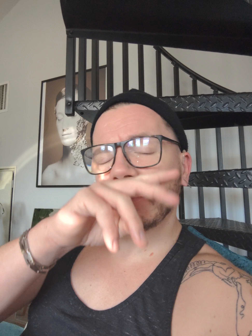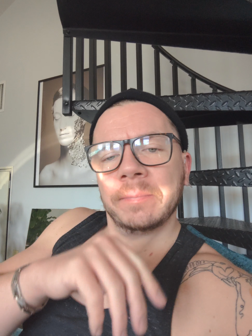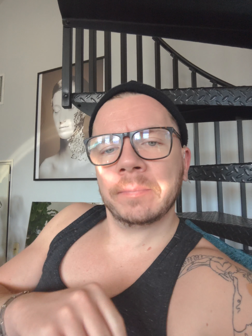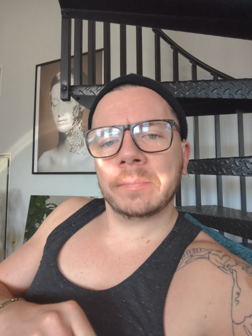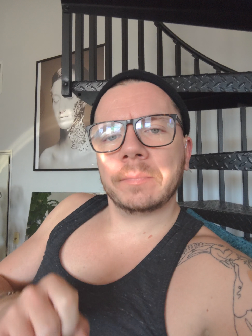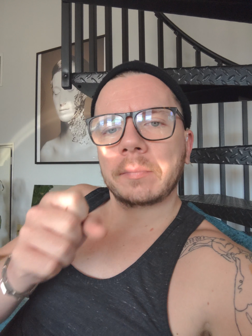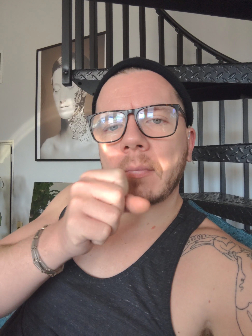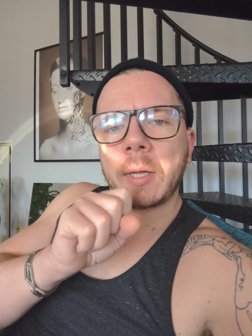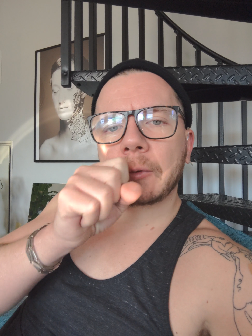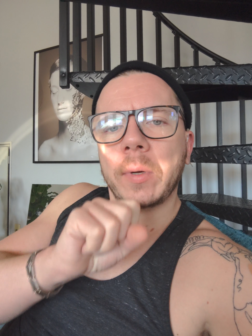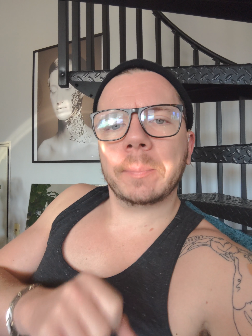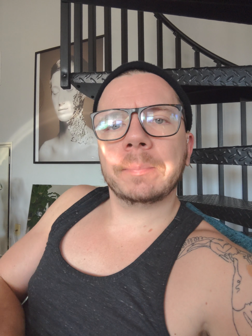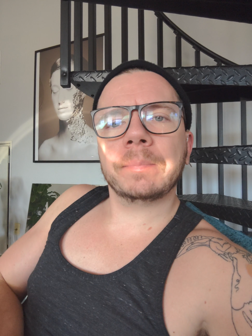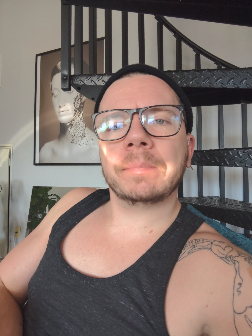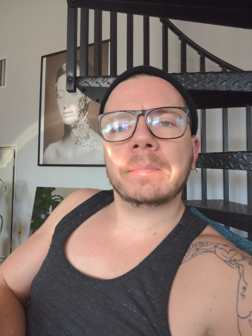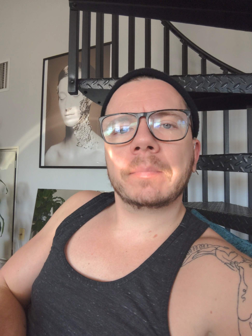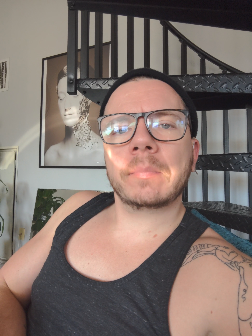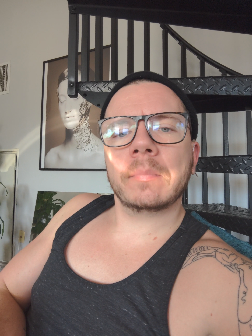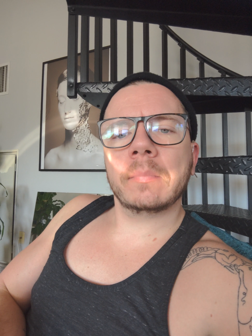ice cream